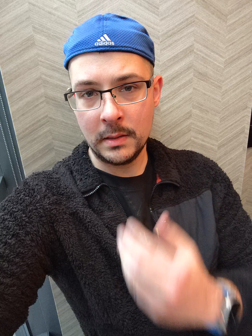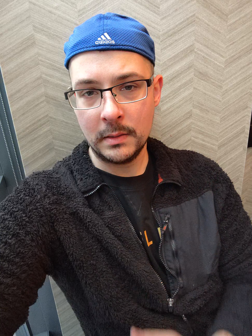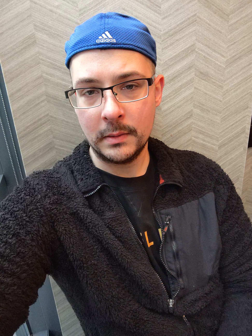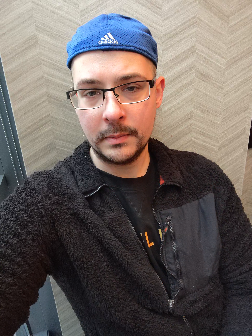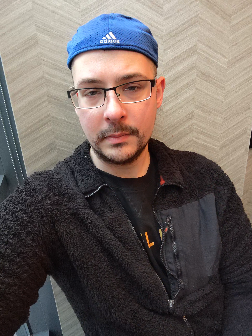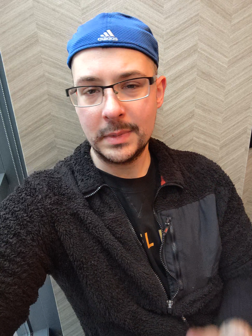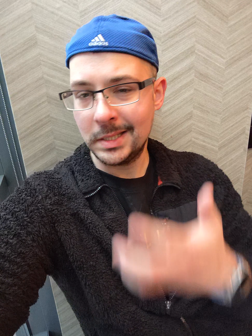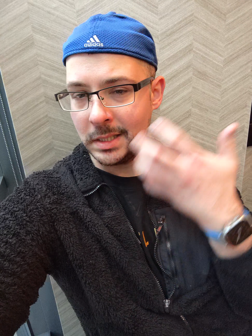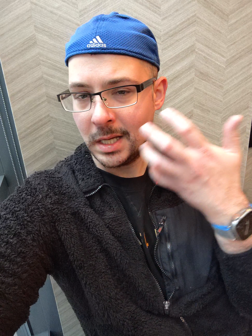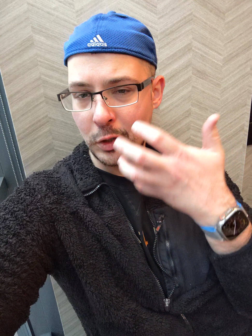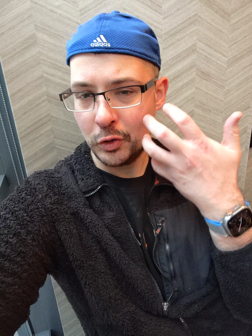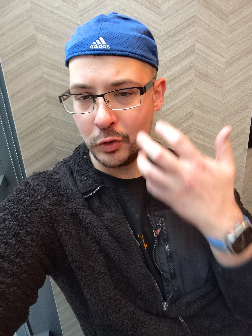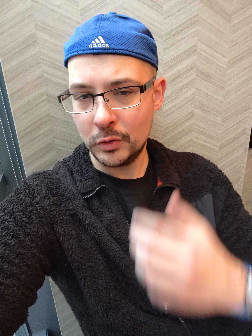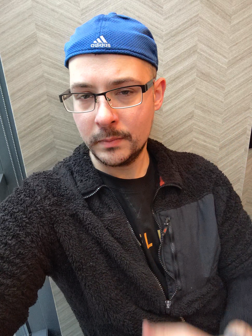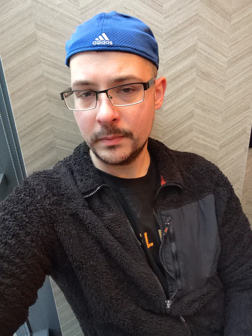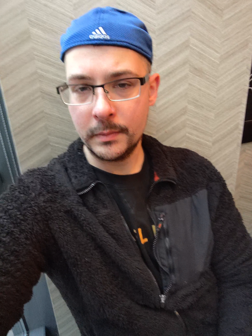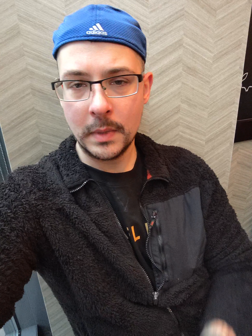tiger